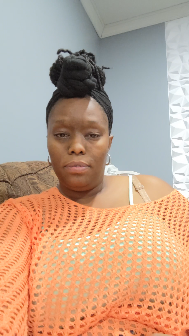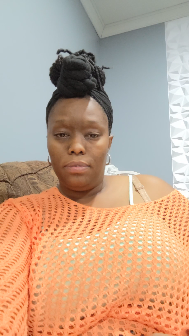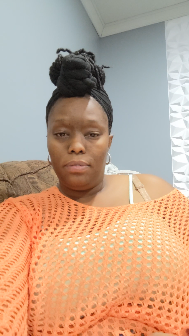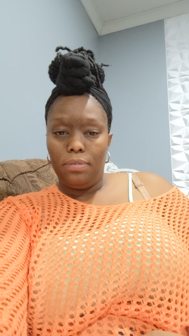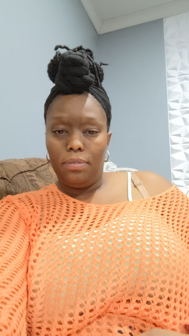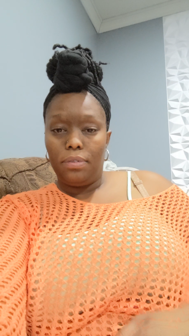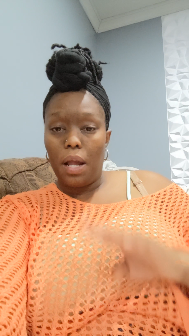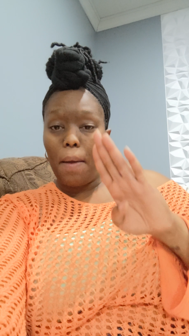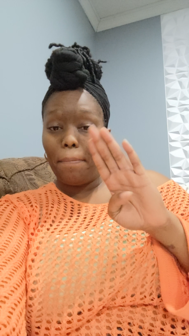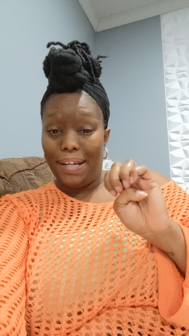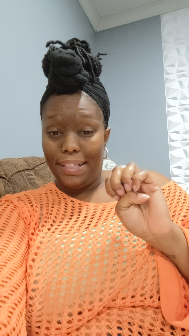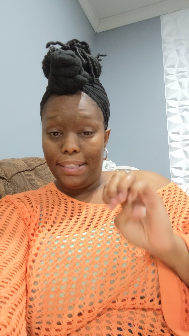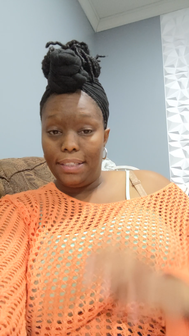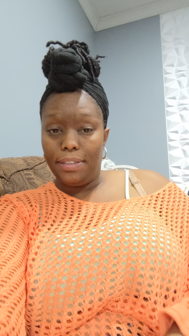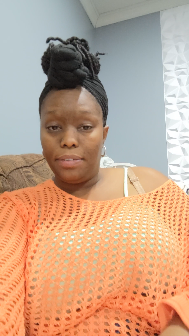be